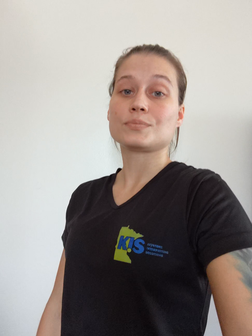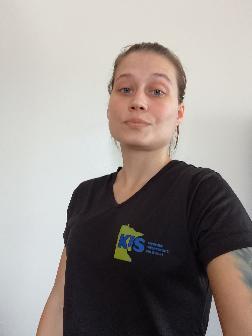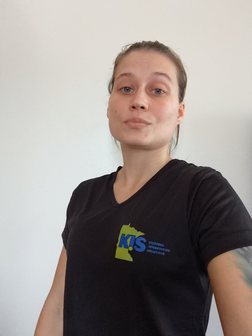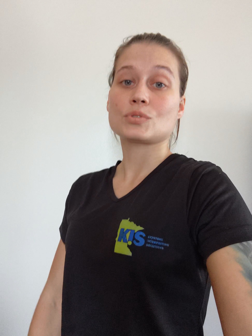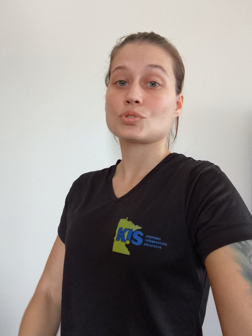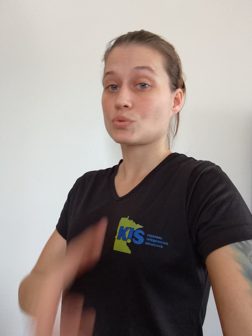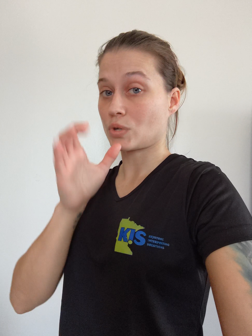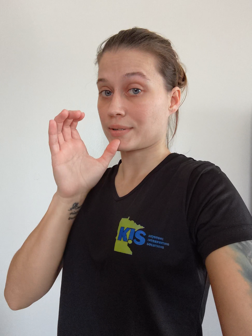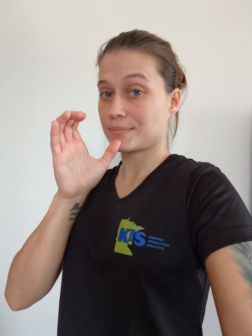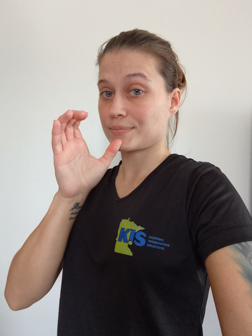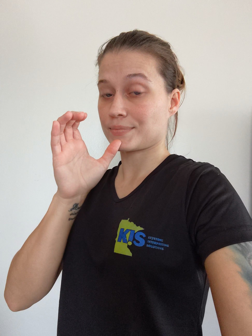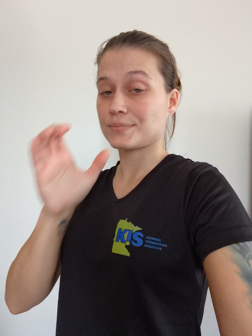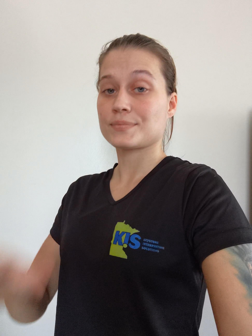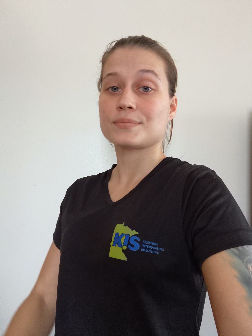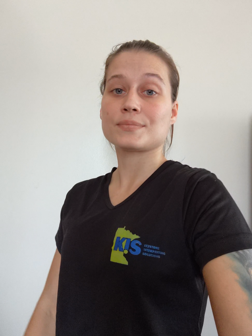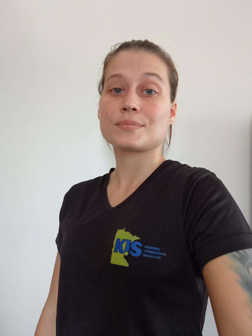drink